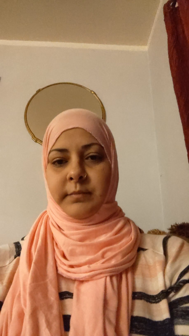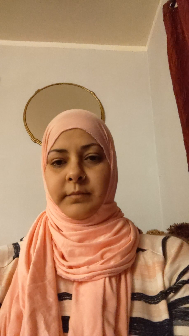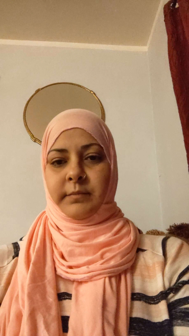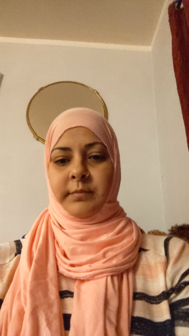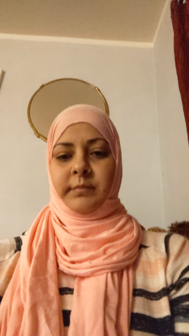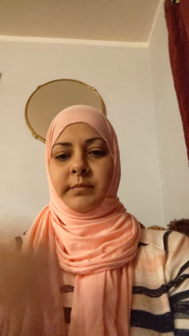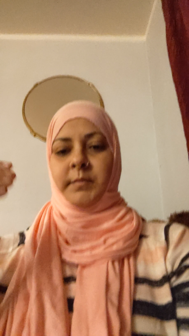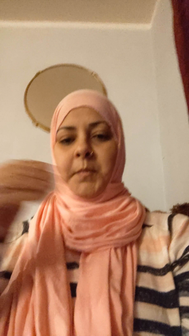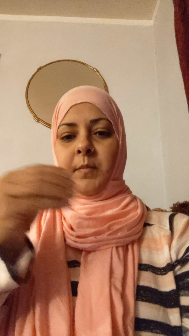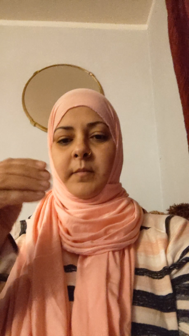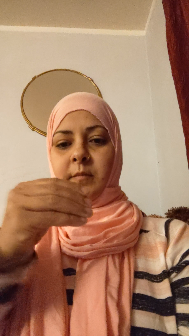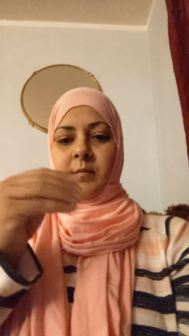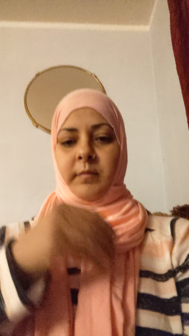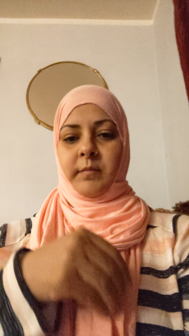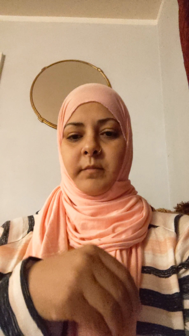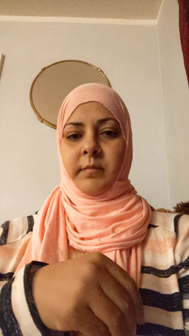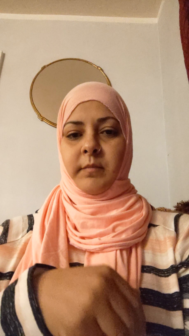more